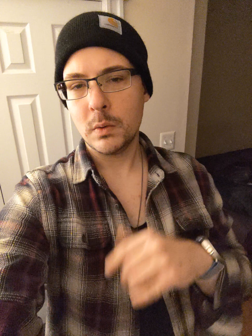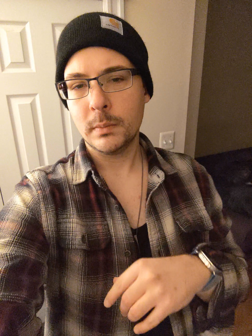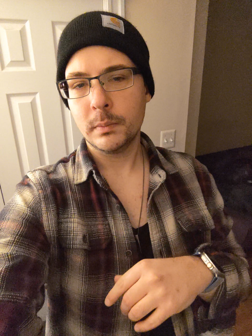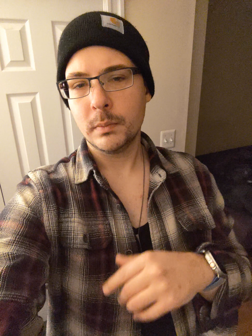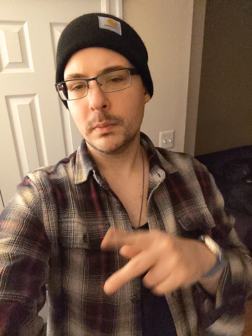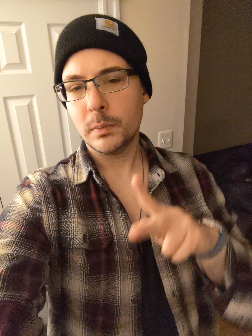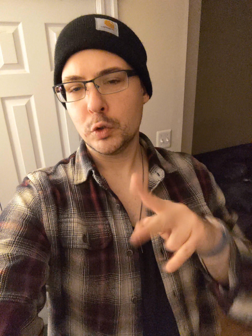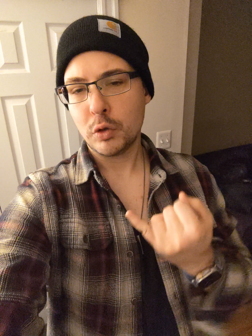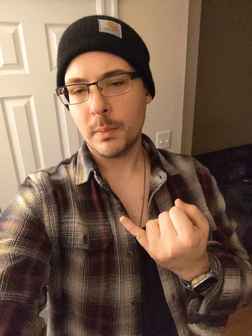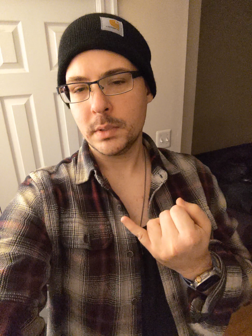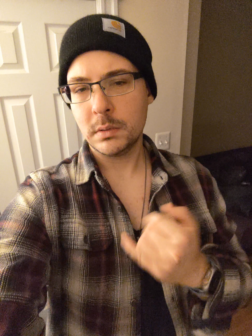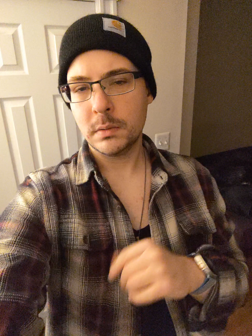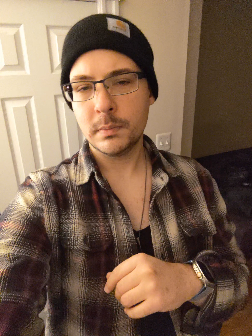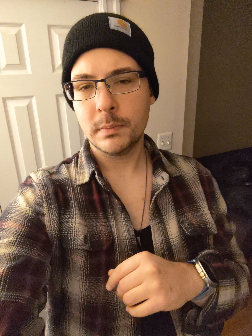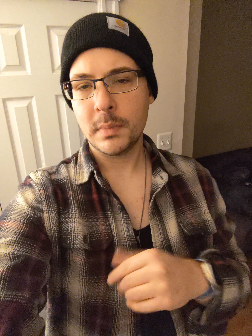pajamas